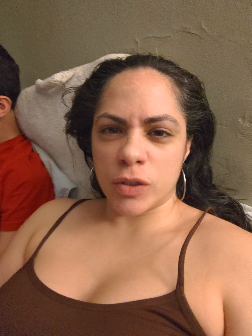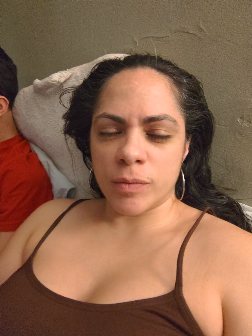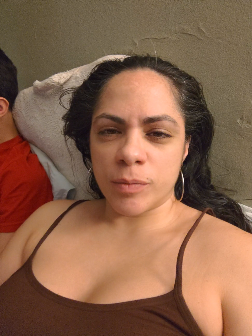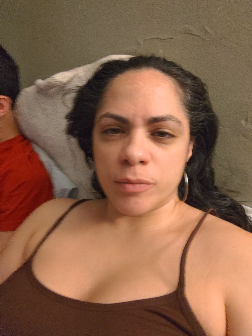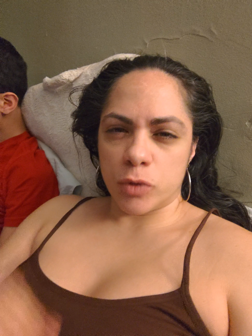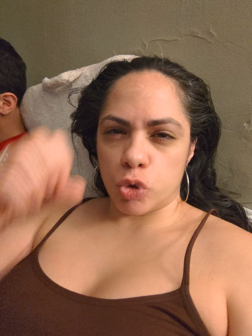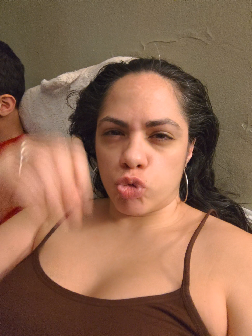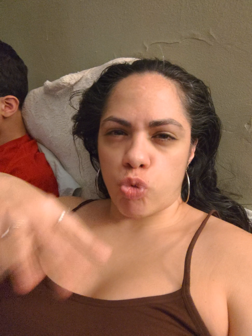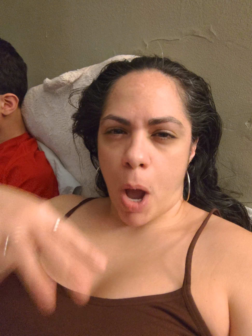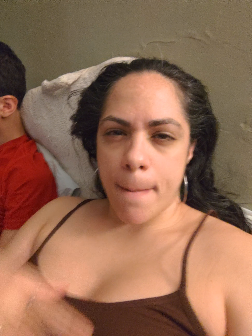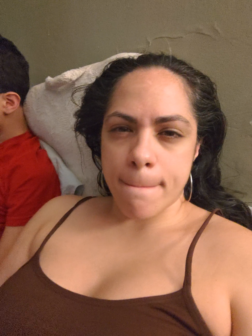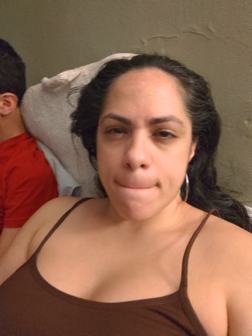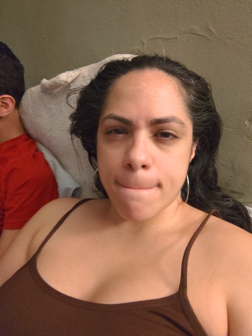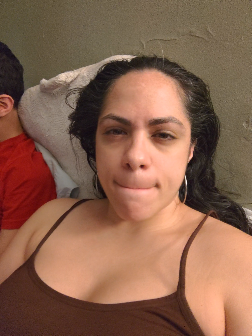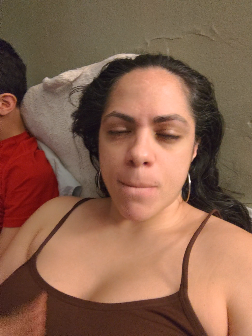drop